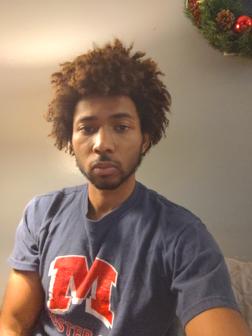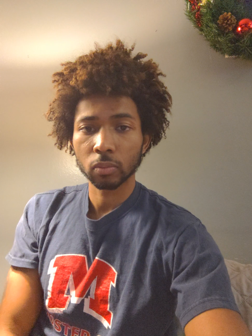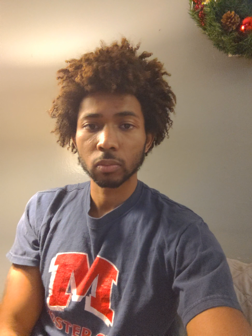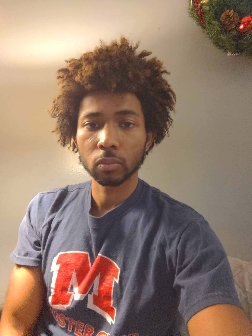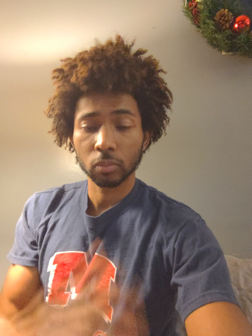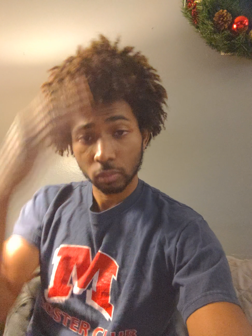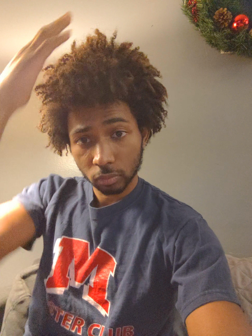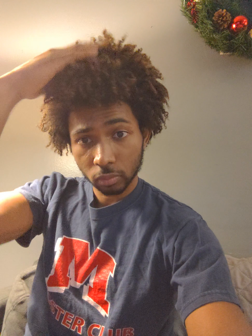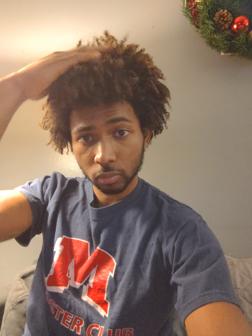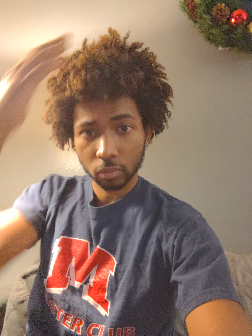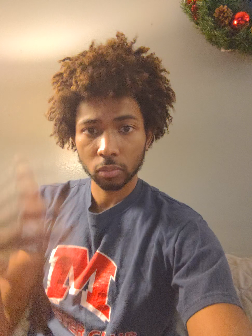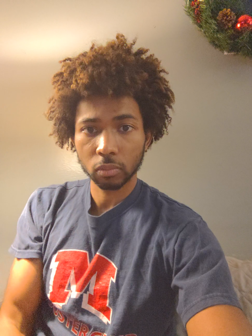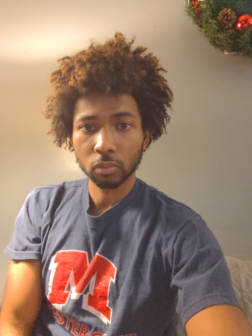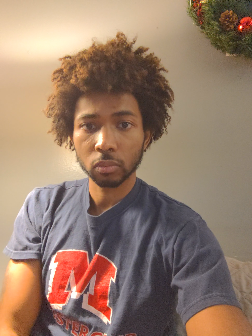hat